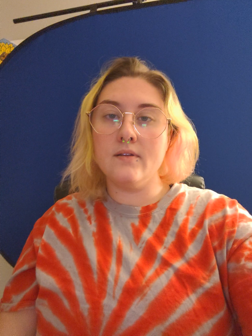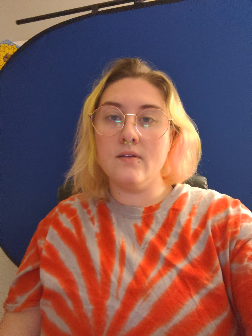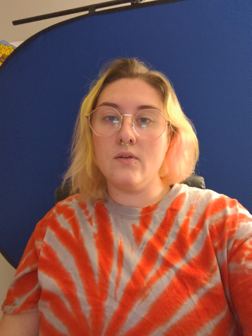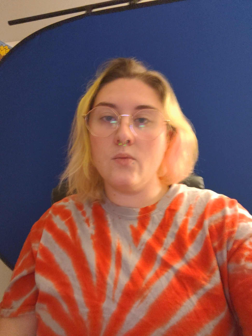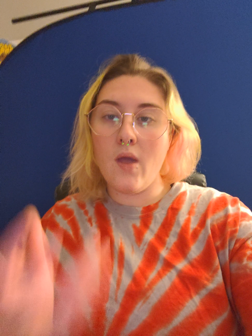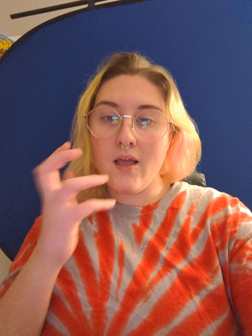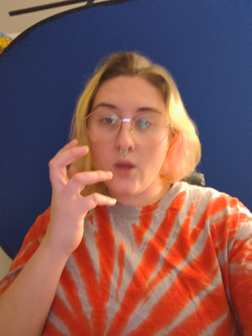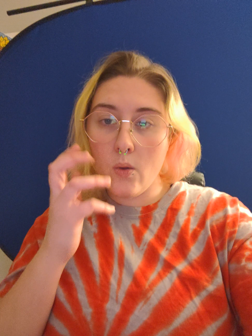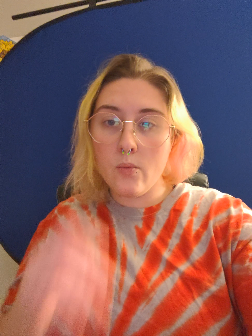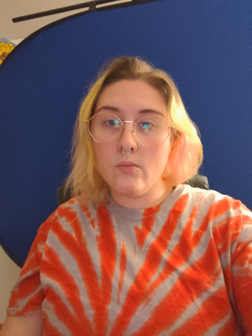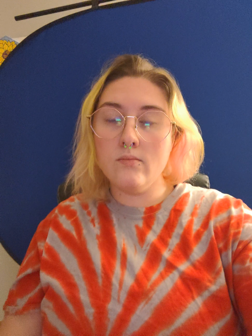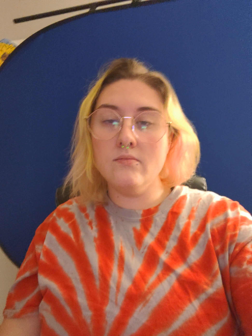radio